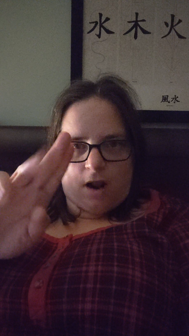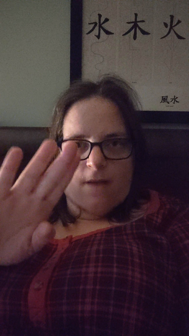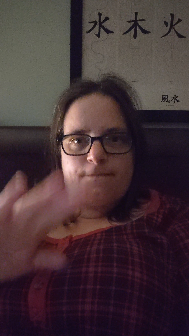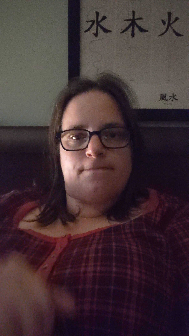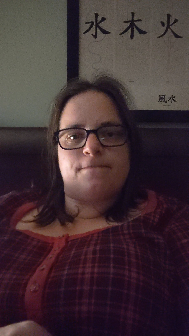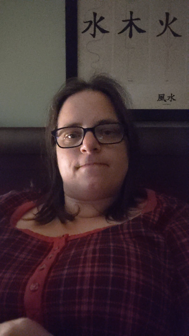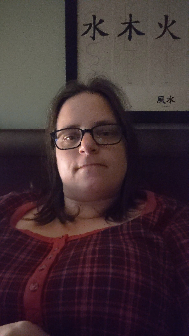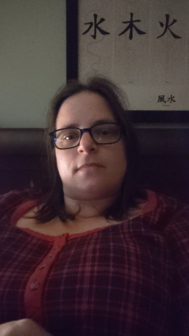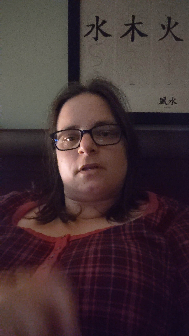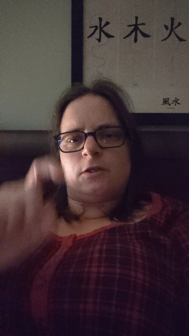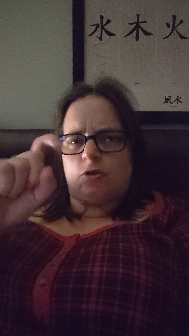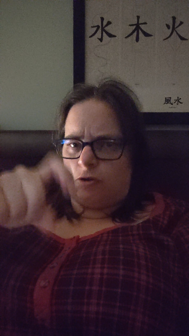should